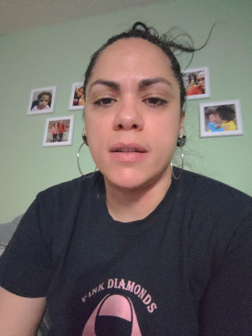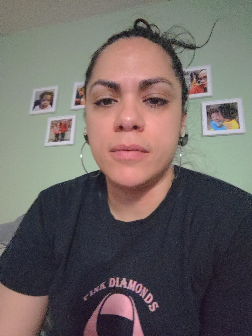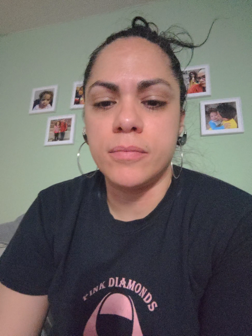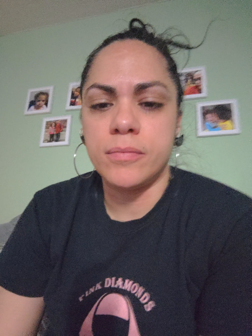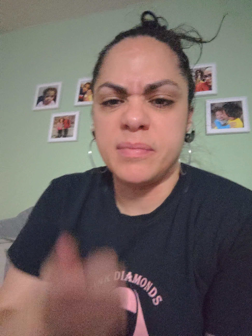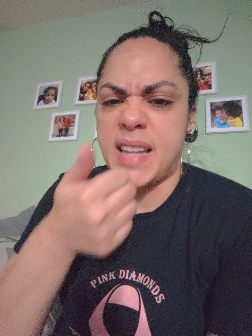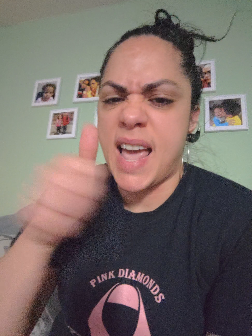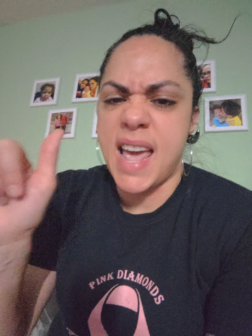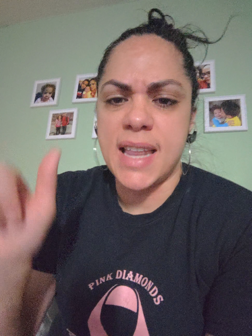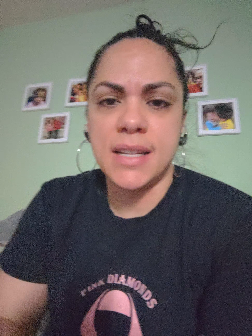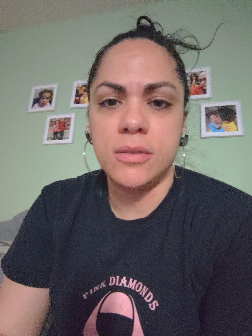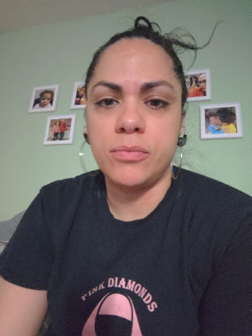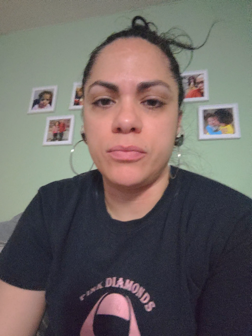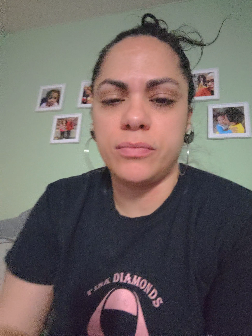any